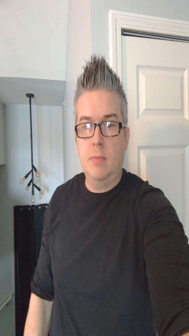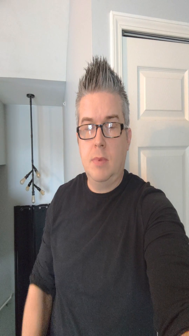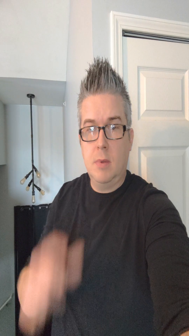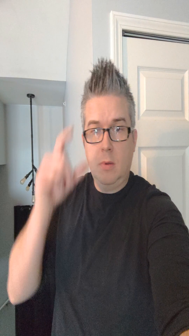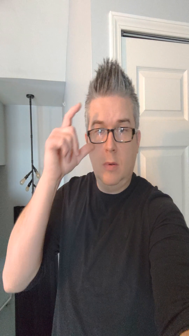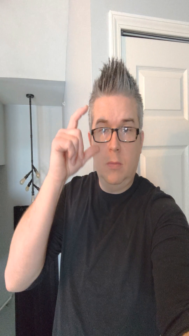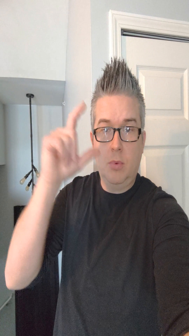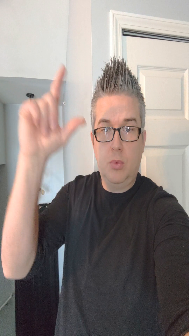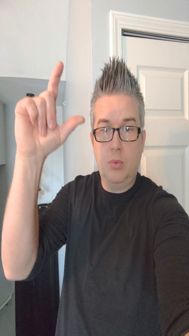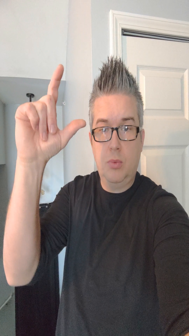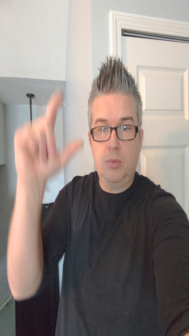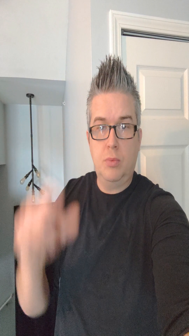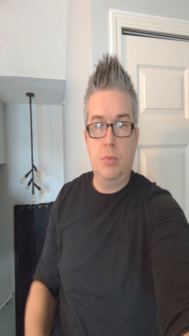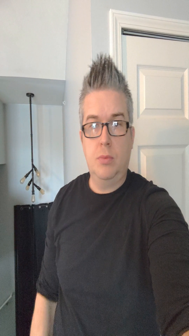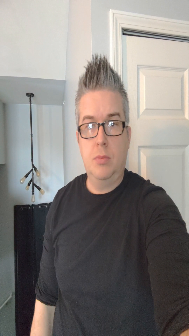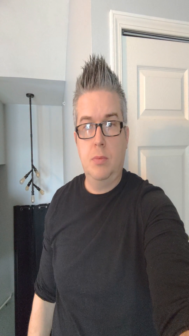moon